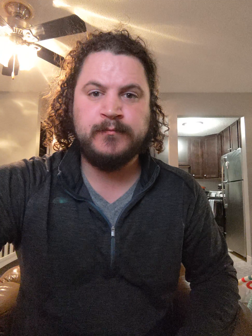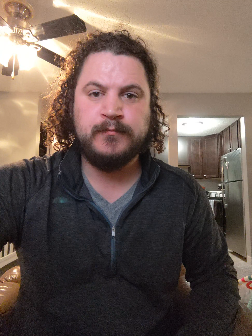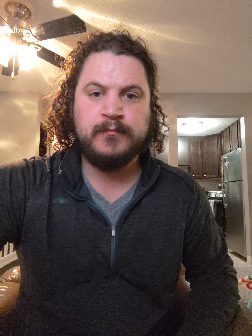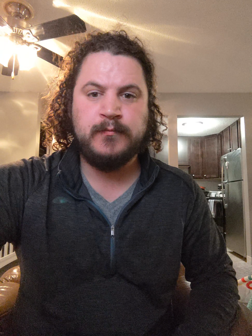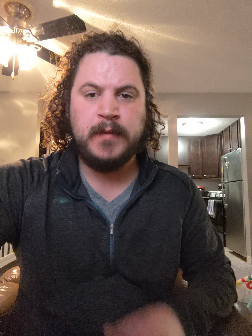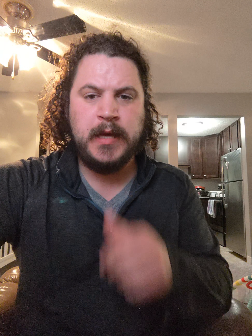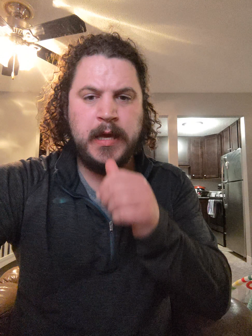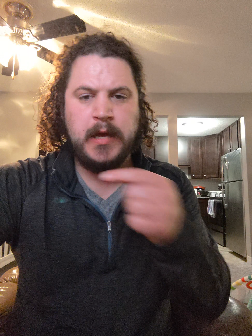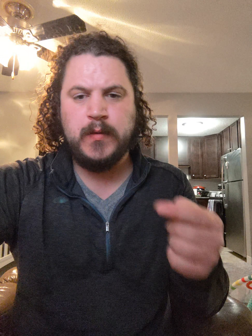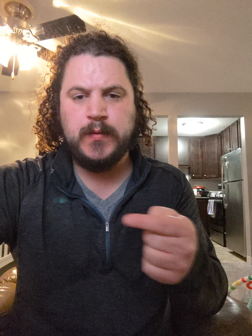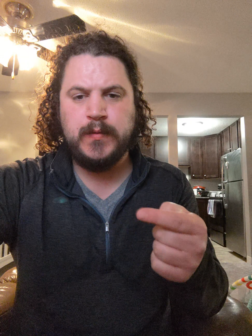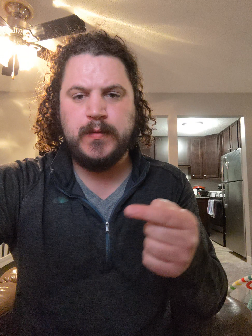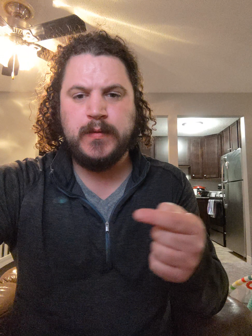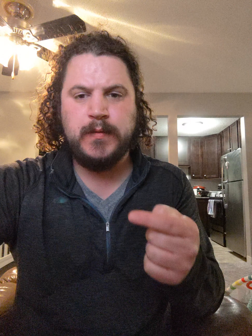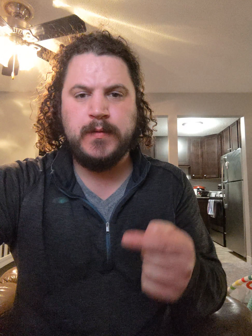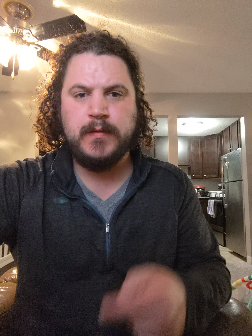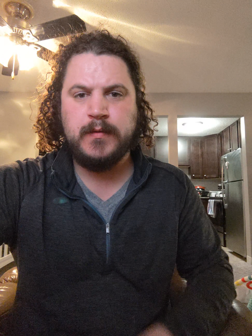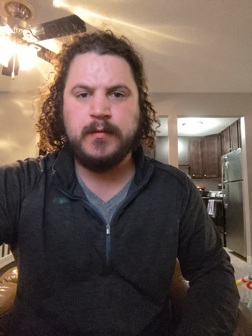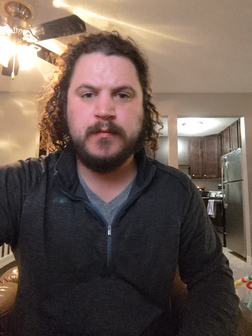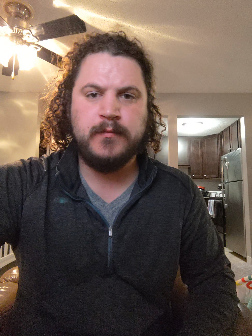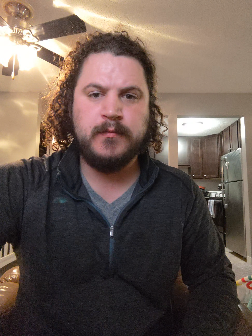owie